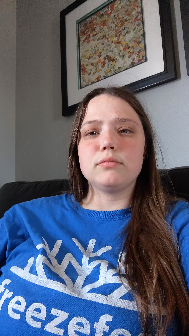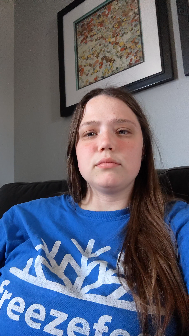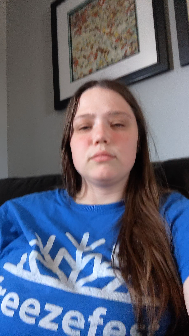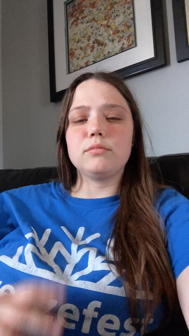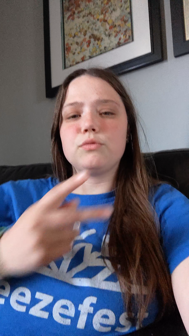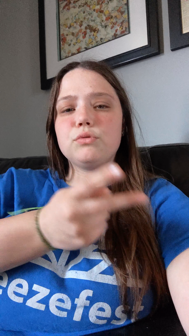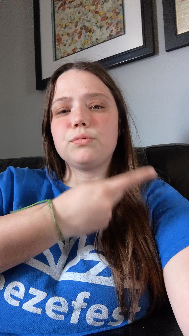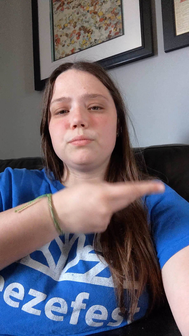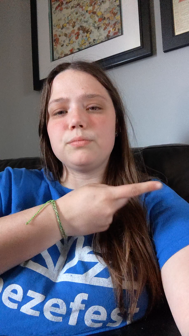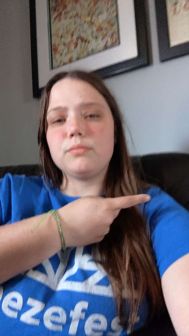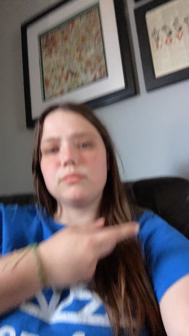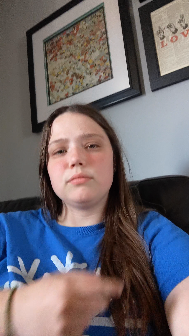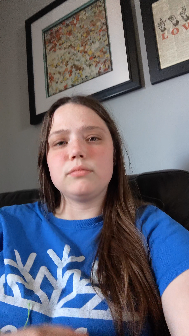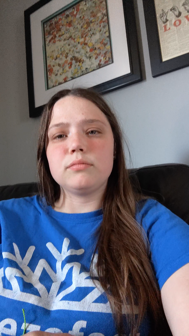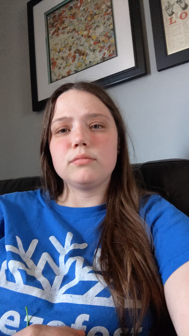sheep